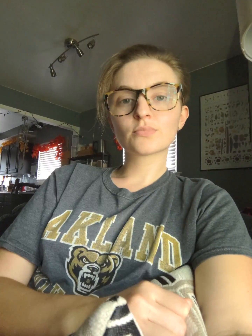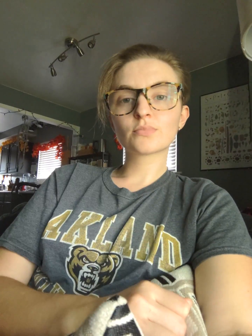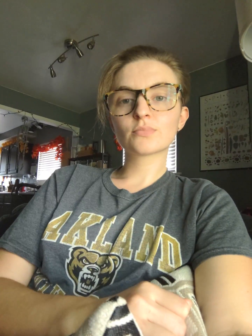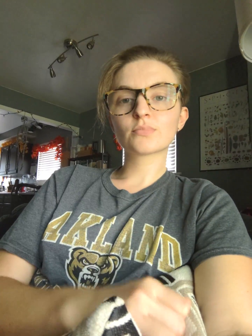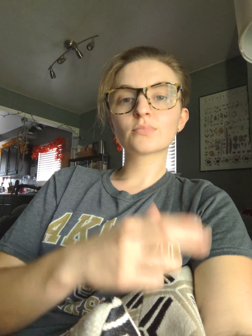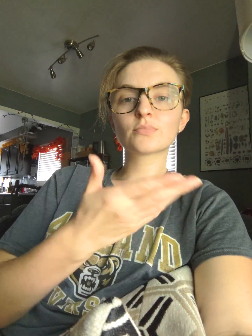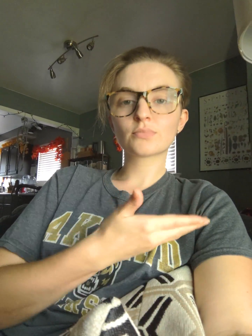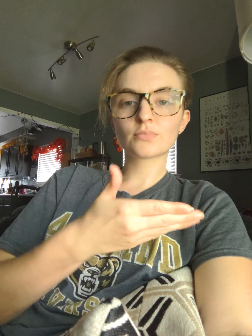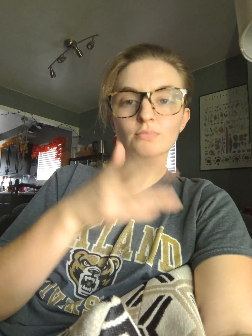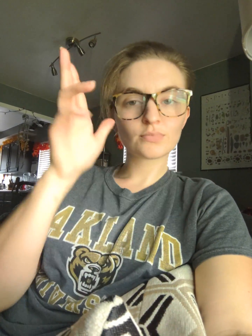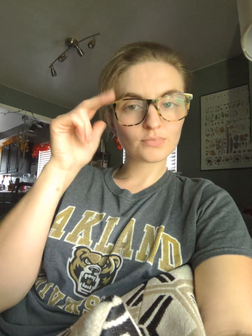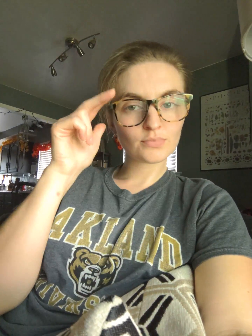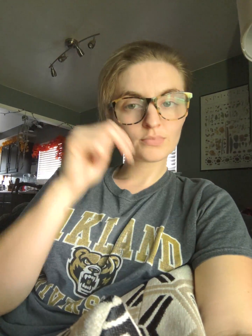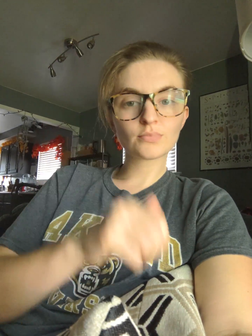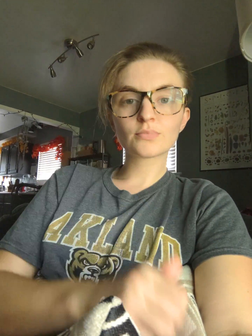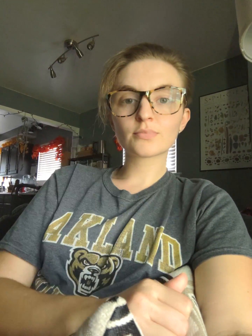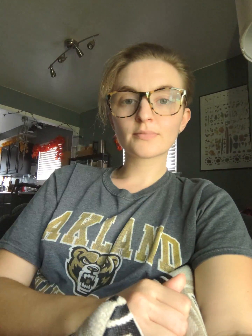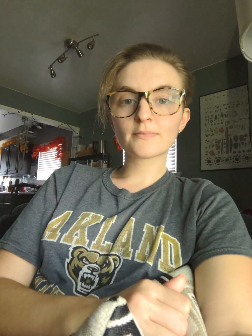pony